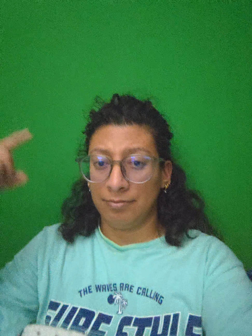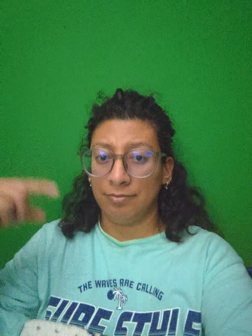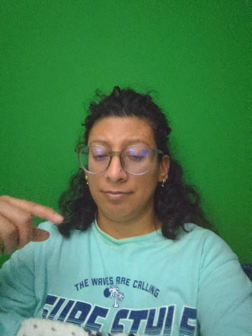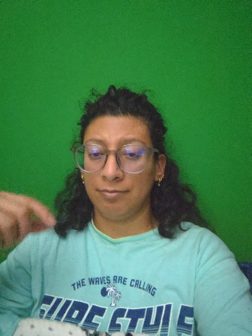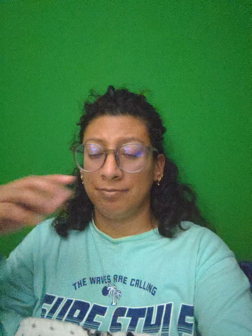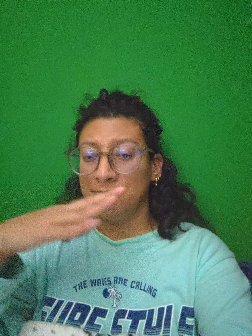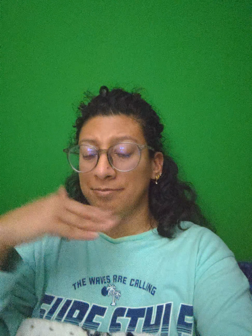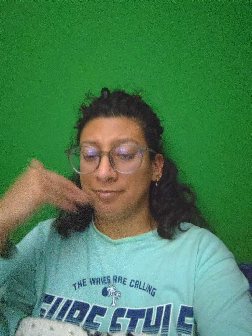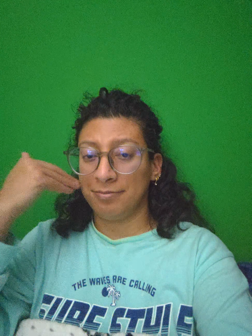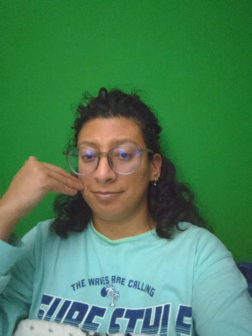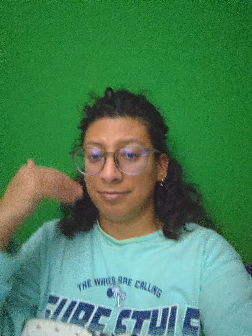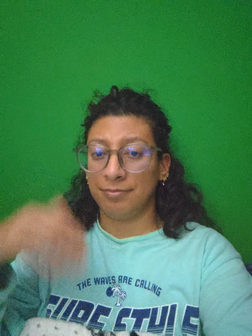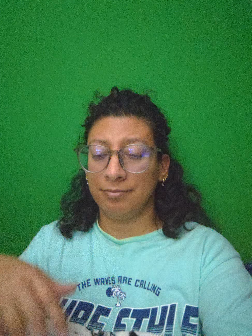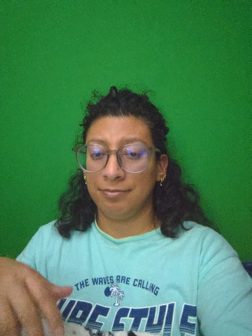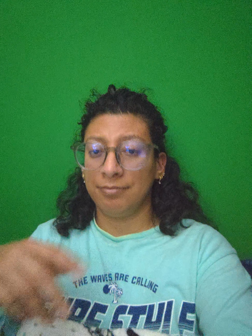smile